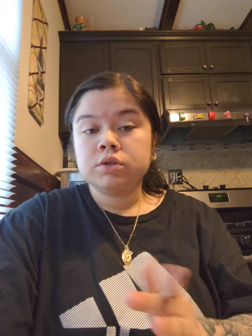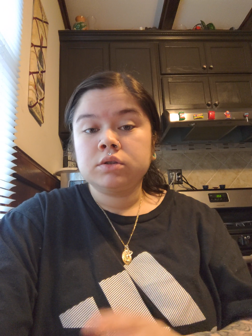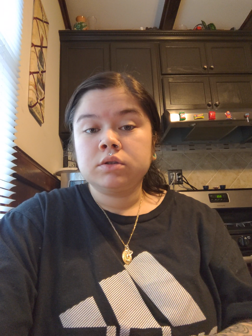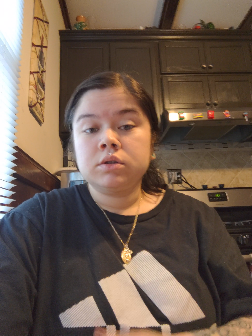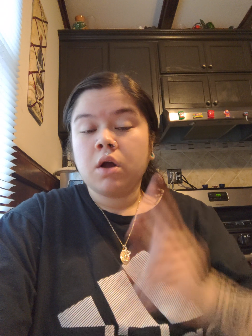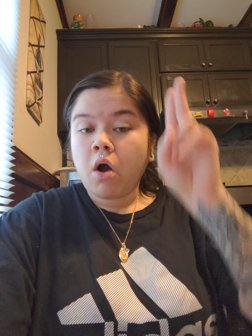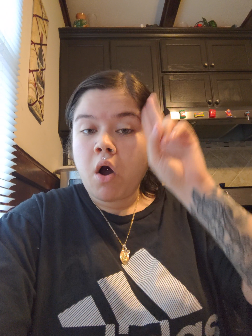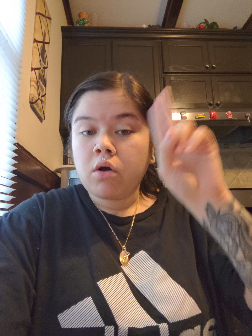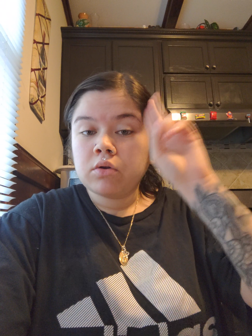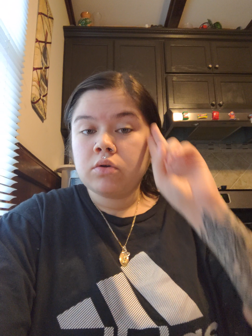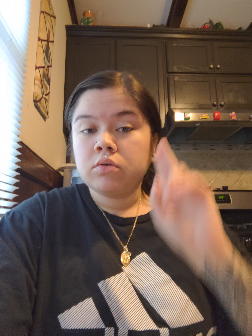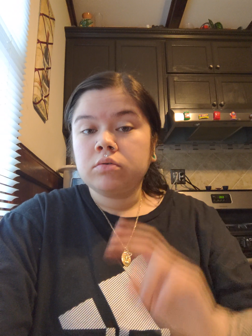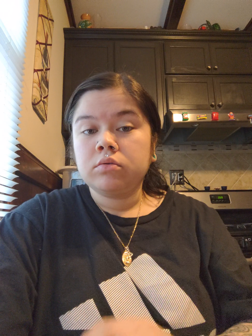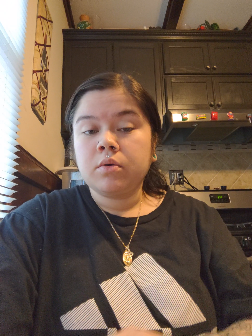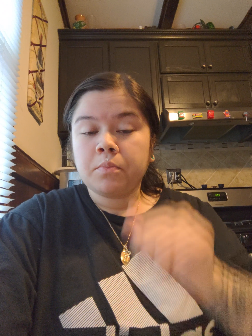uncle